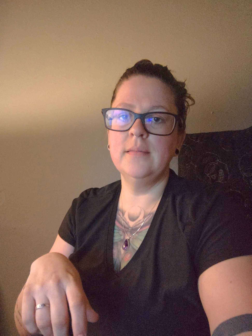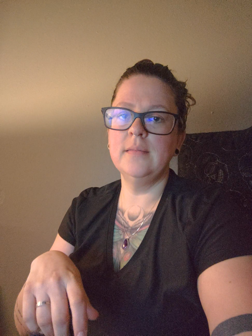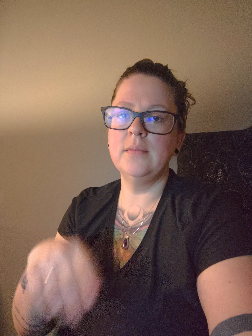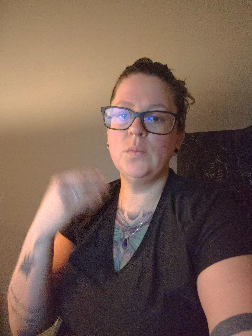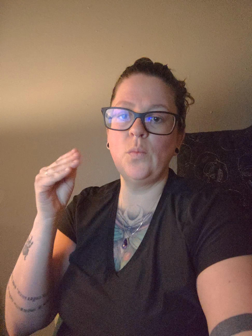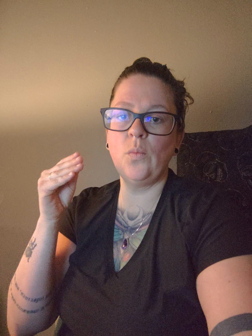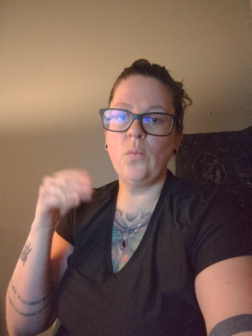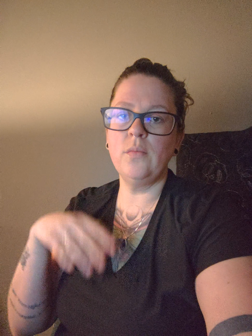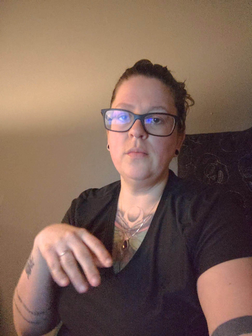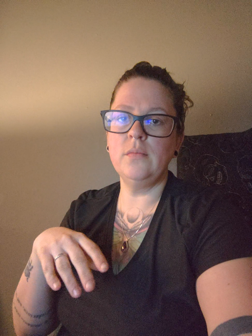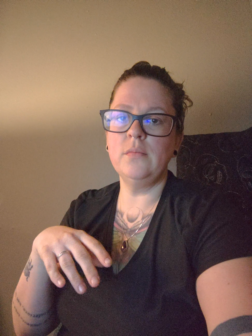store